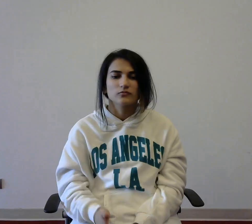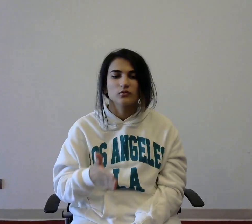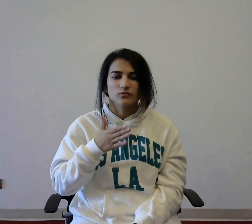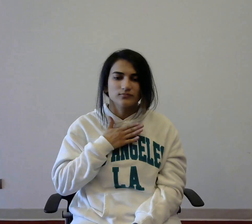mən